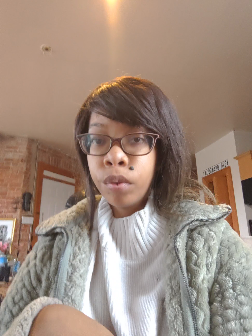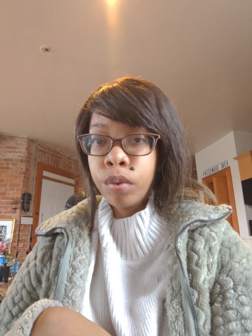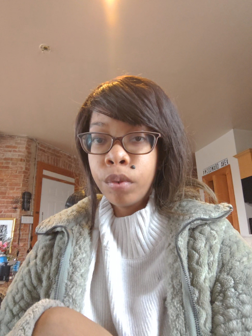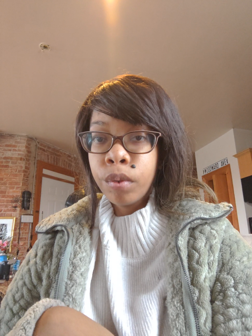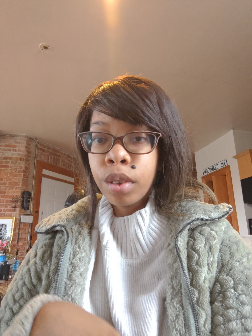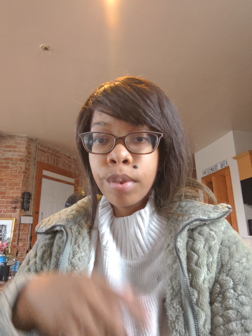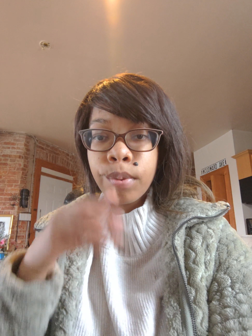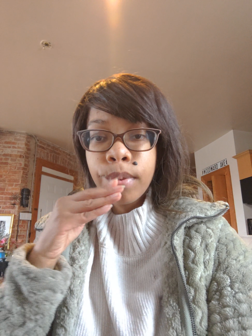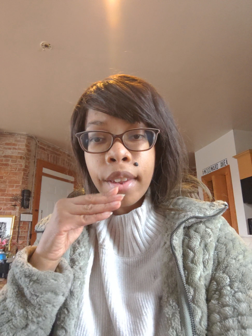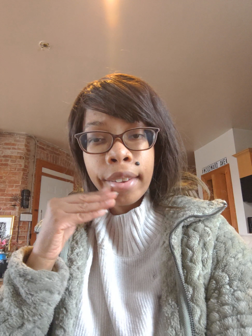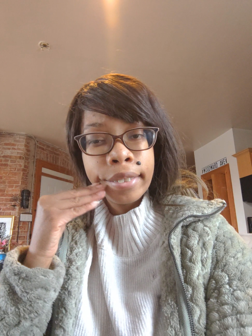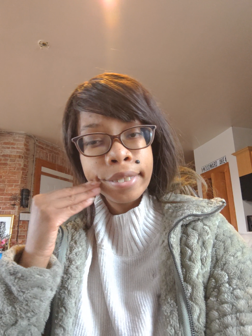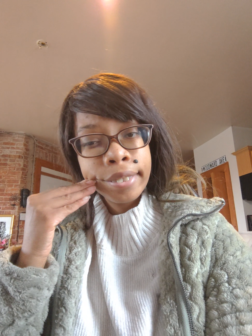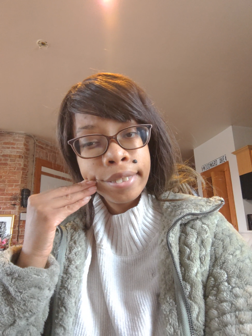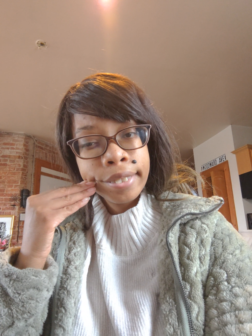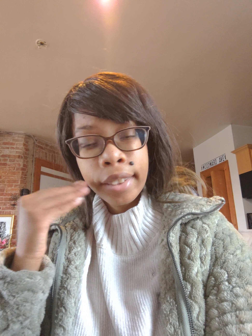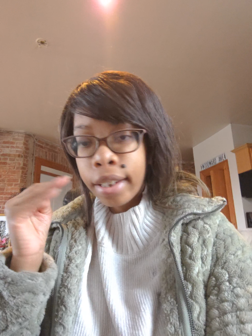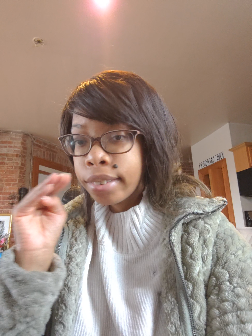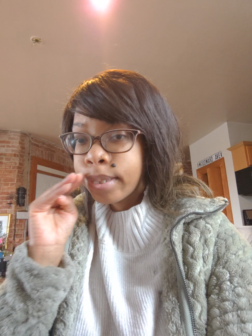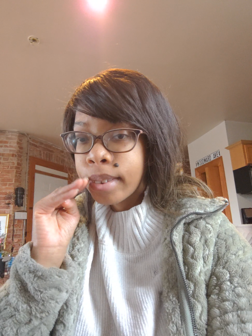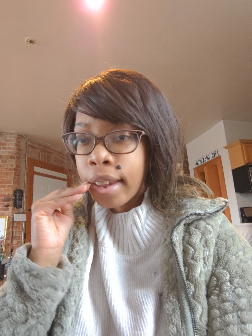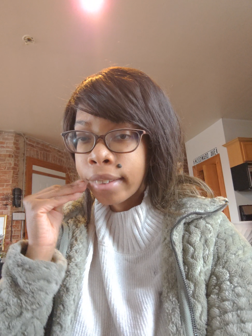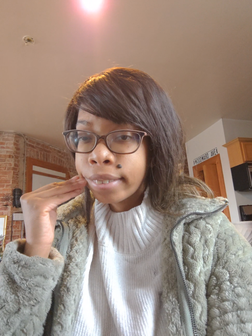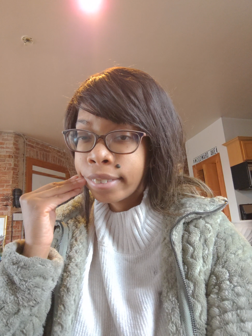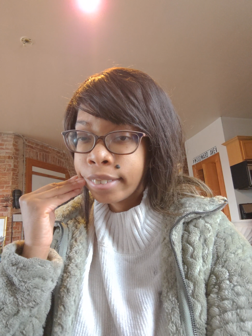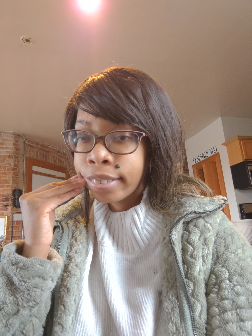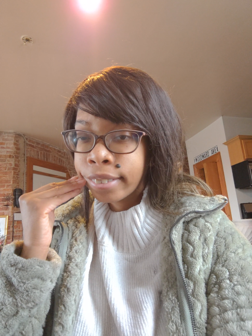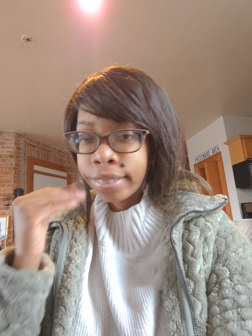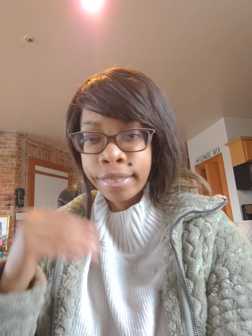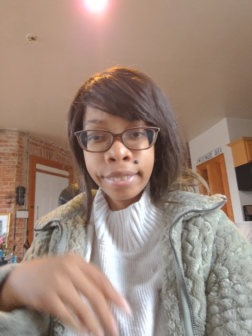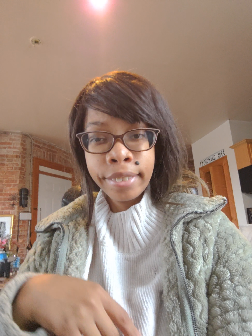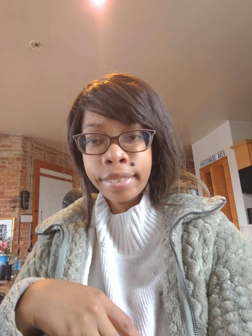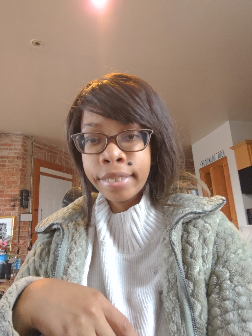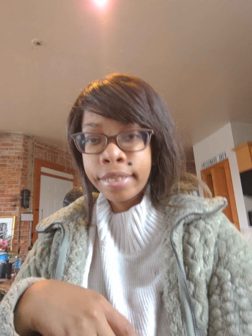smile